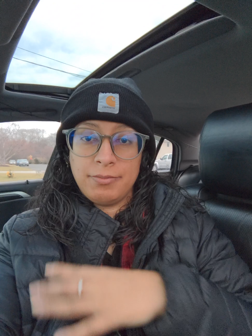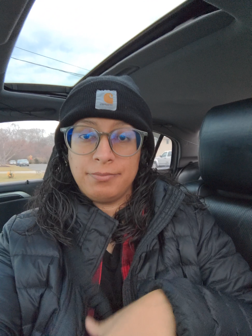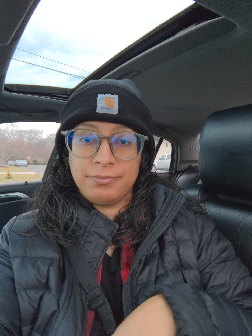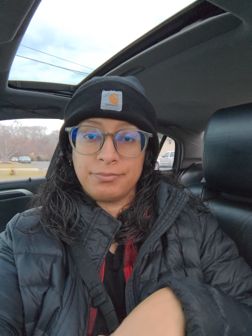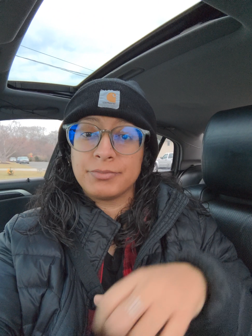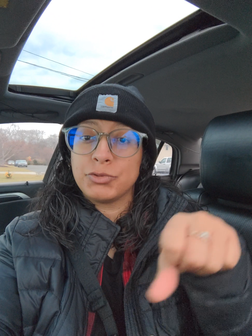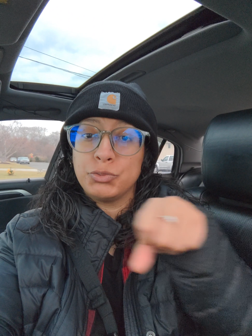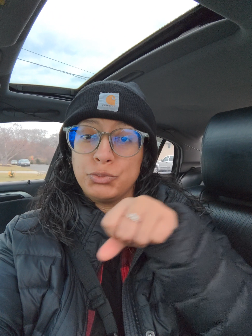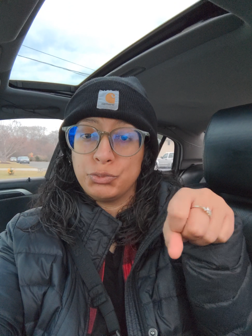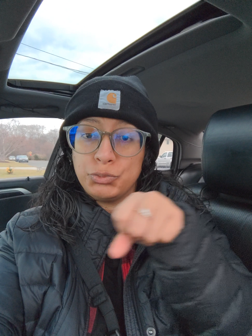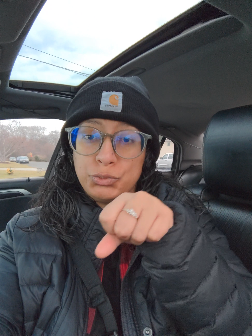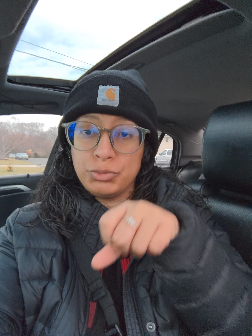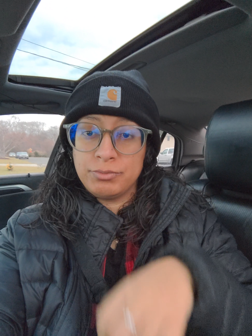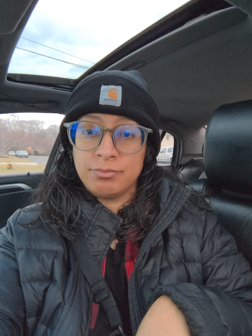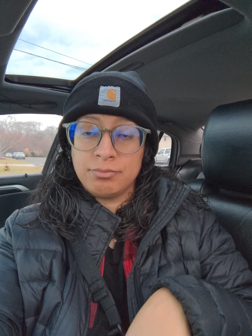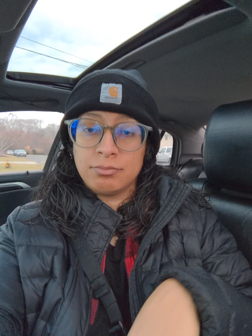shoe